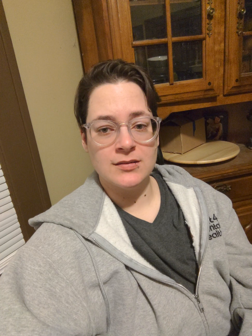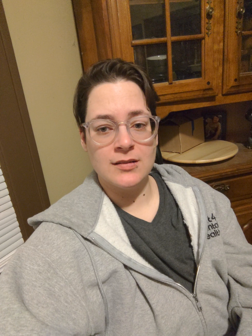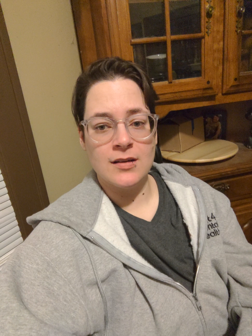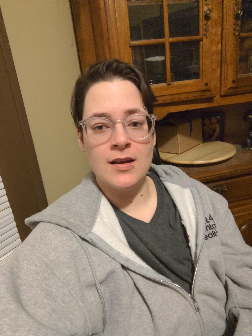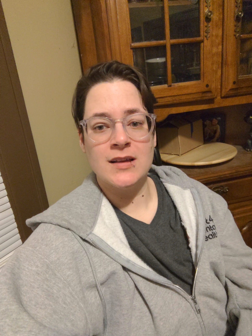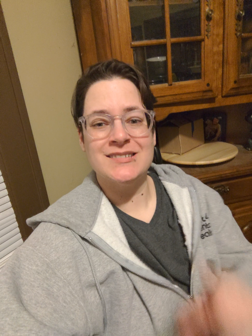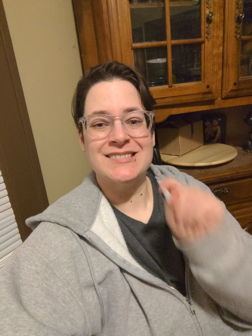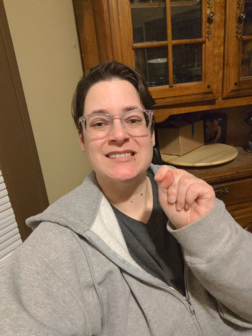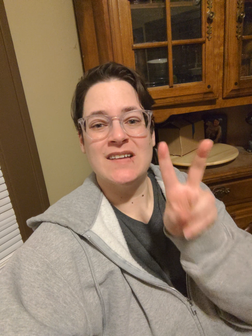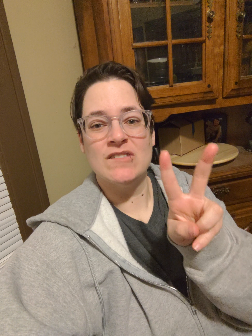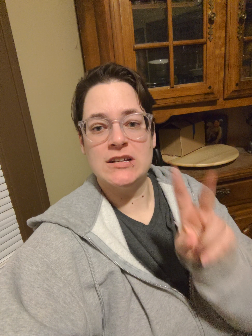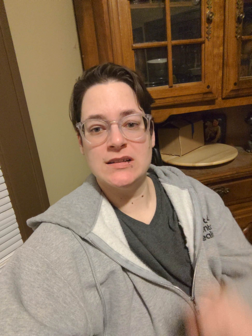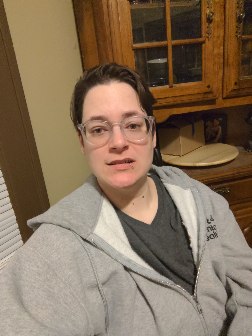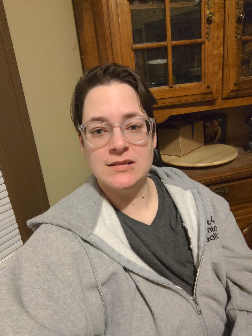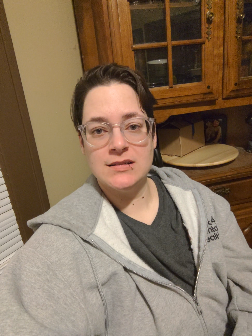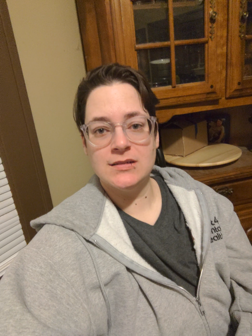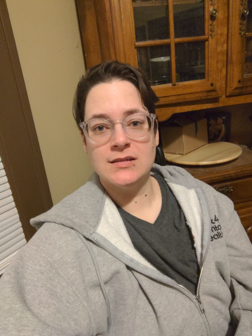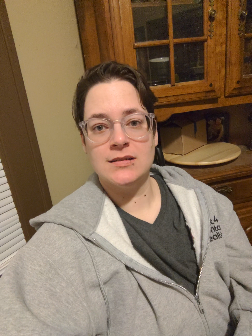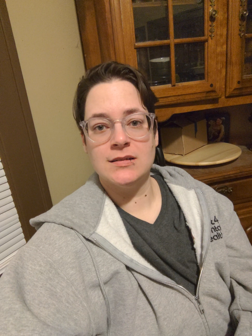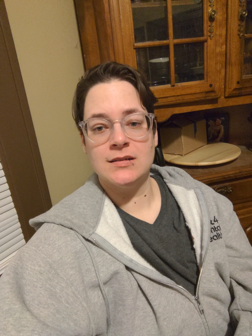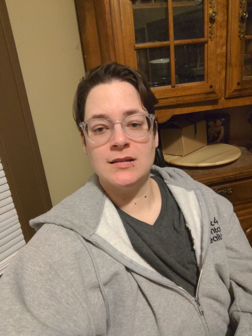TV